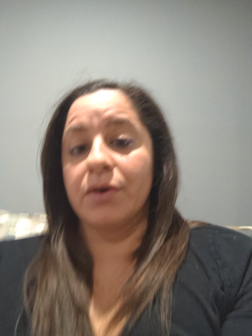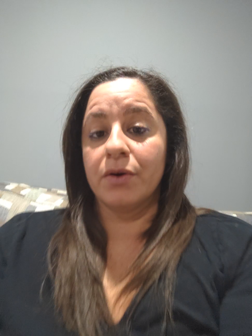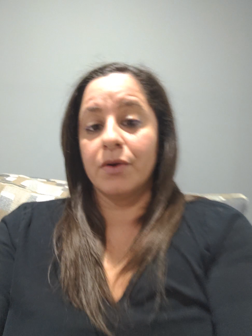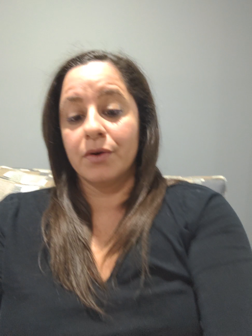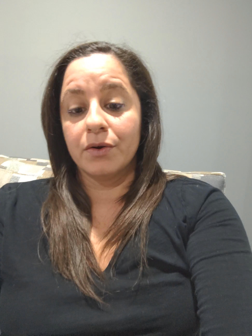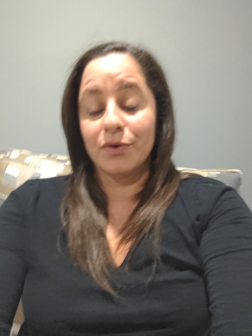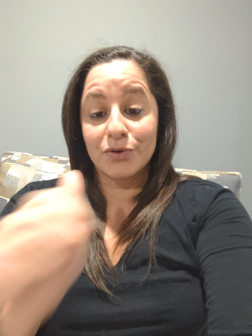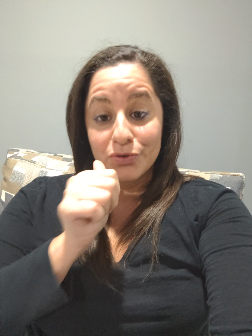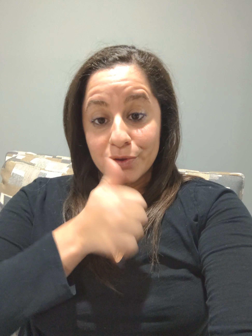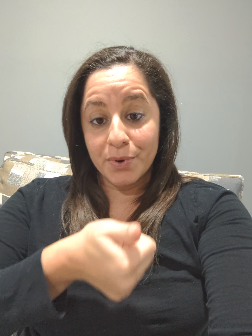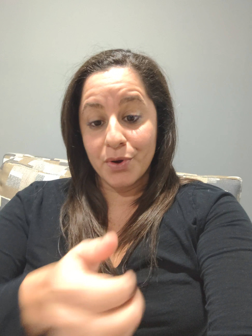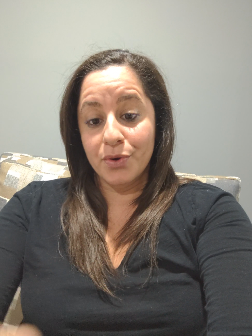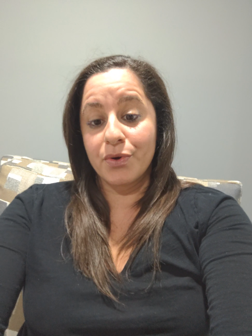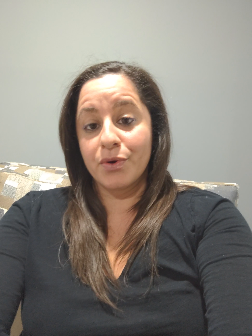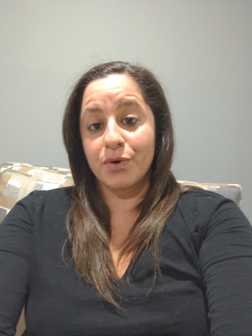tomorrow